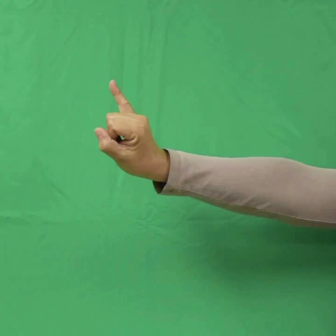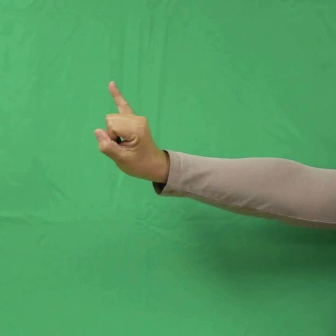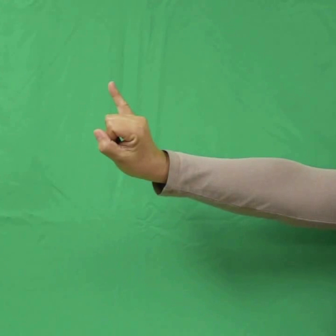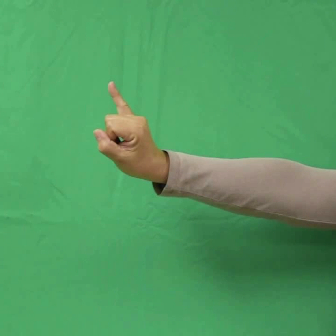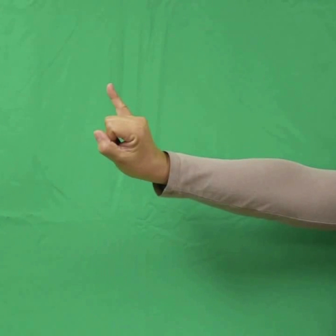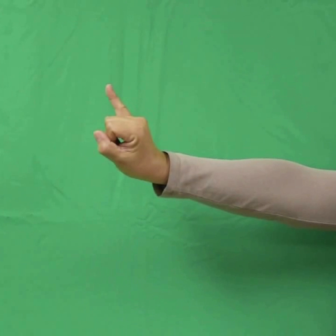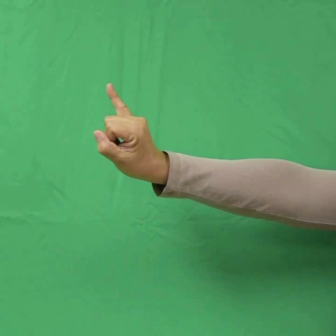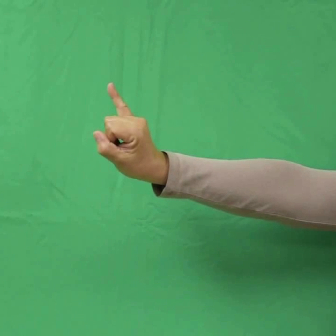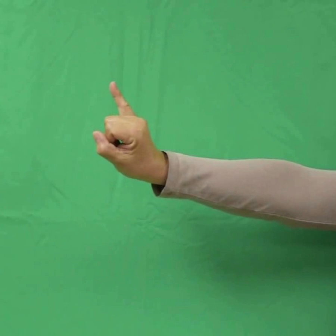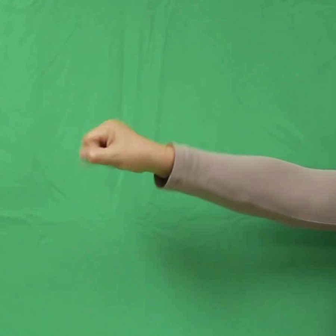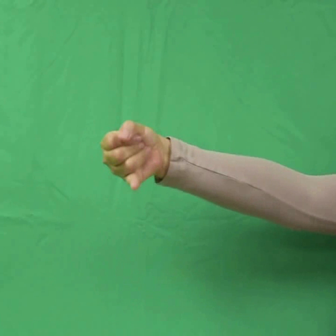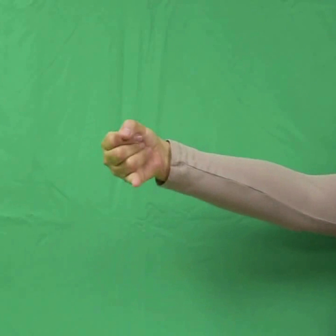J